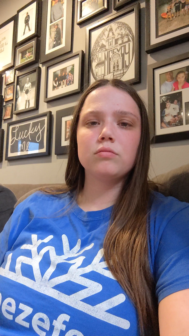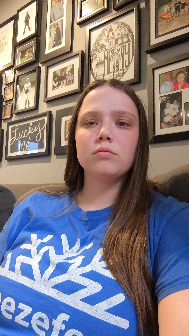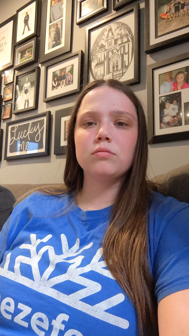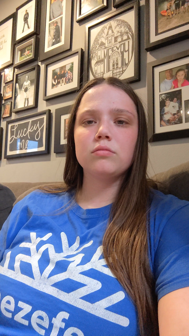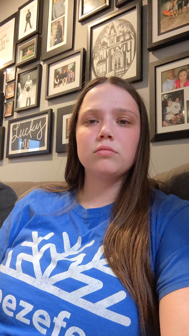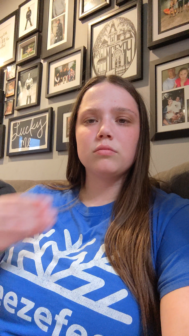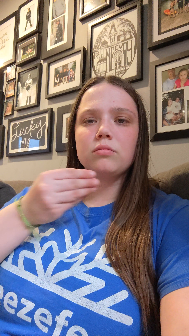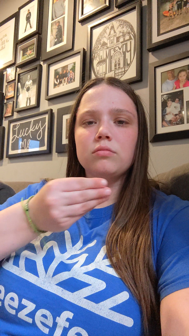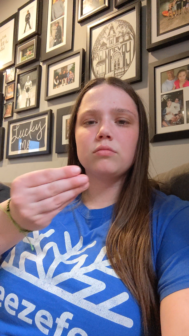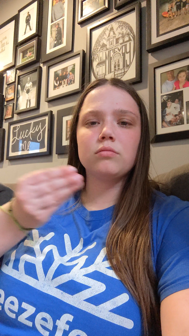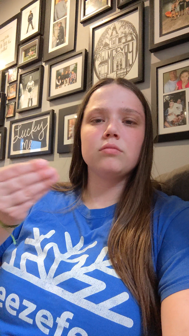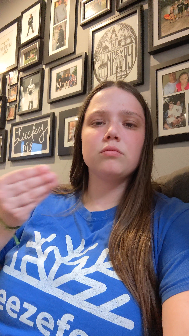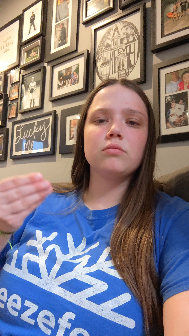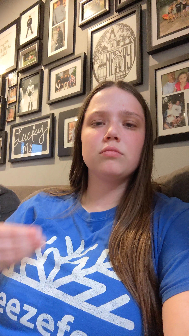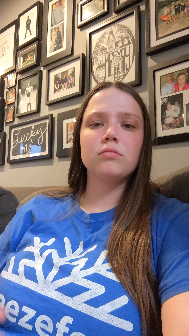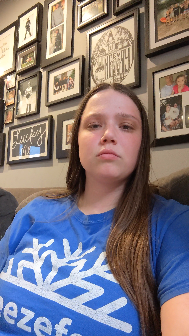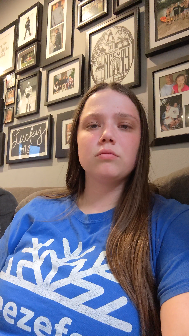shopping